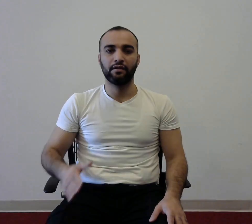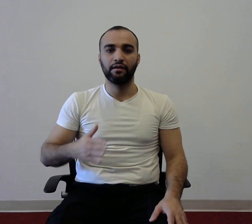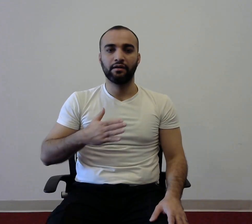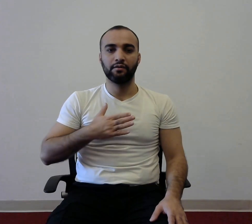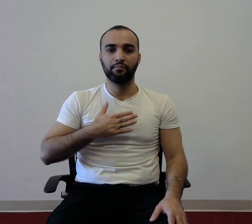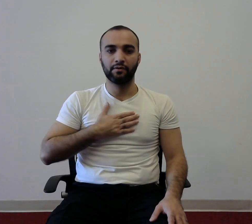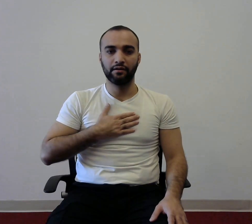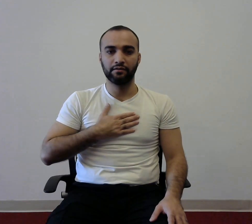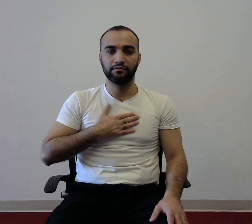mən